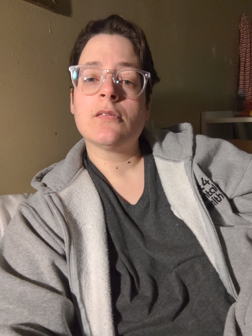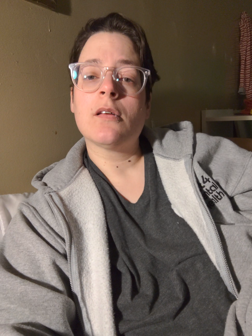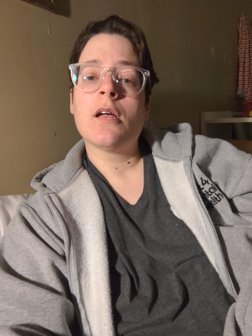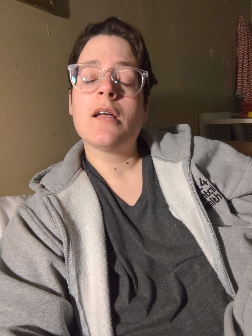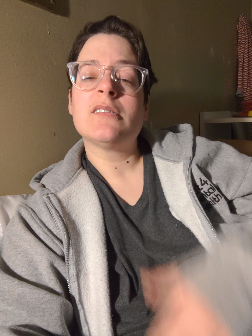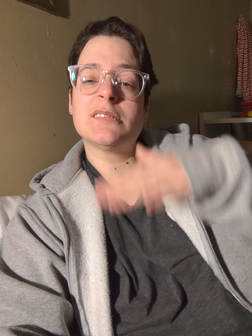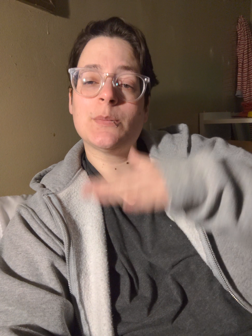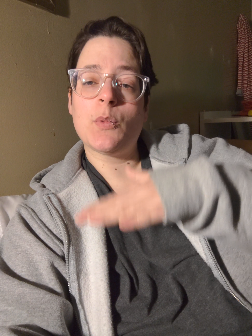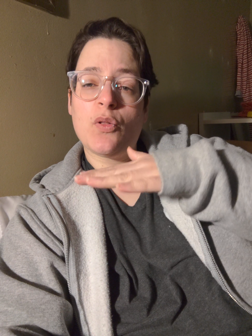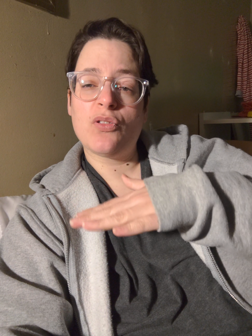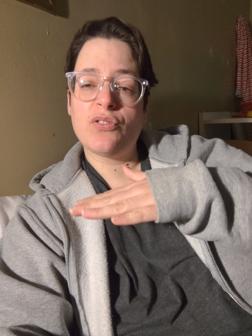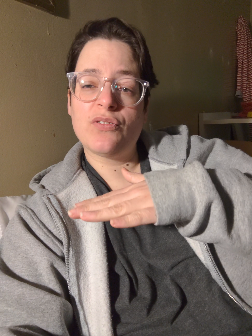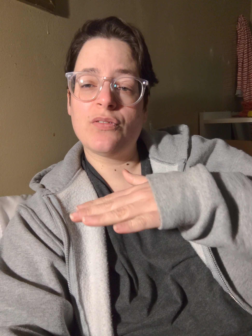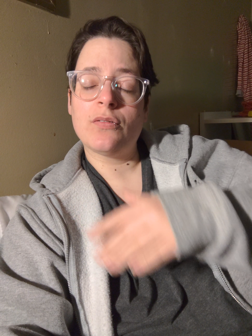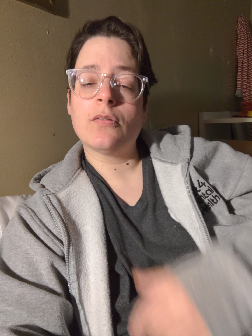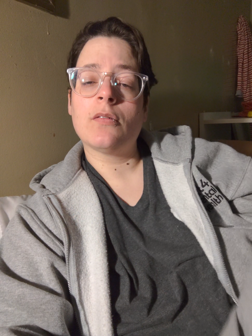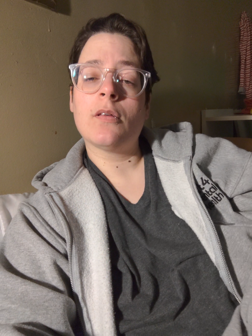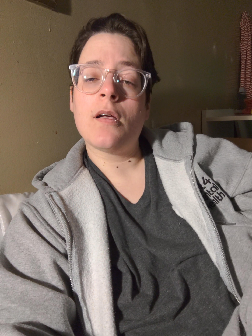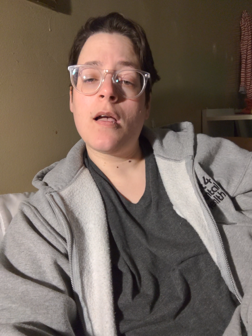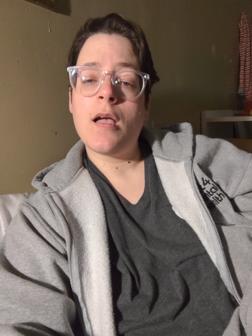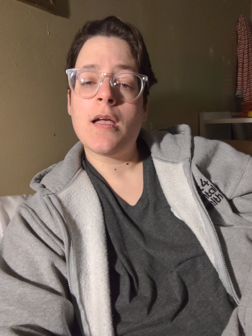table